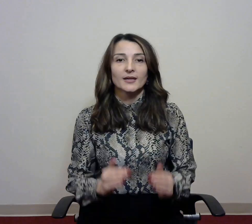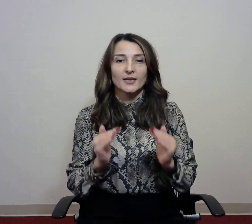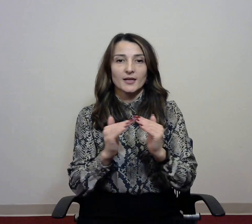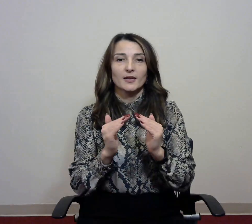ev